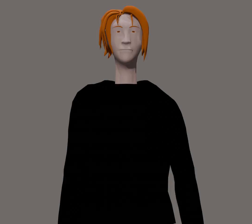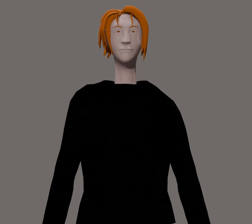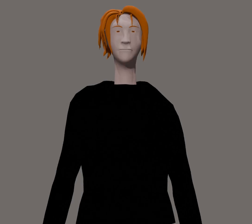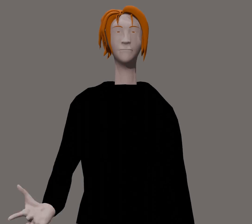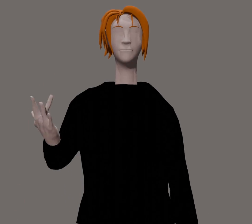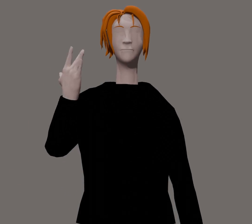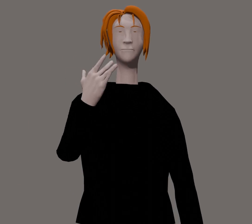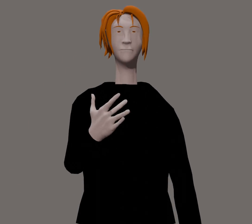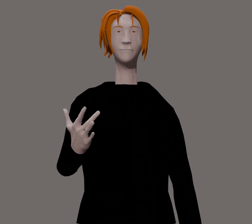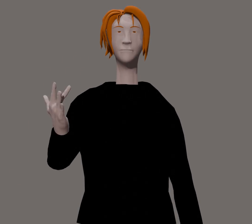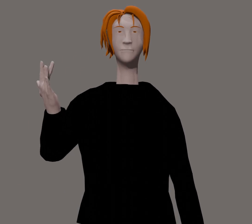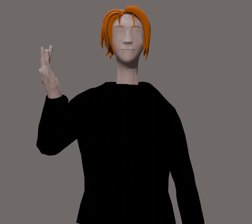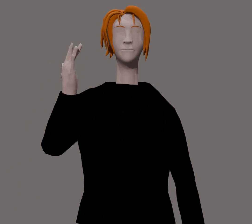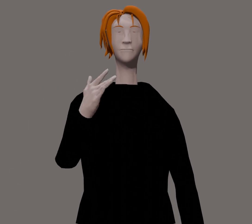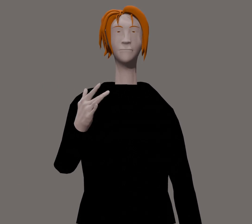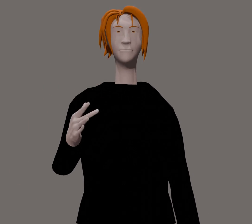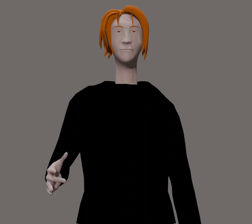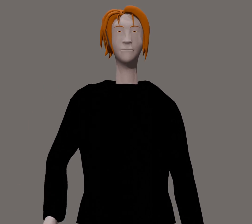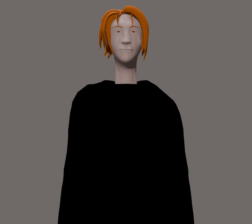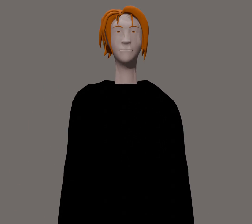Compassion For Me